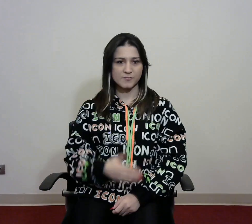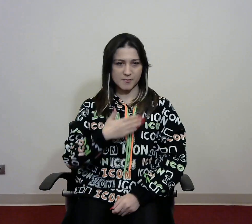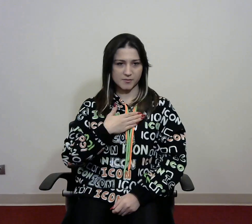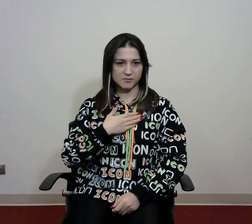mən